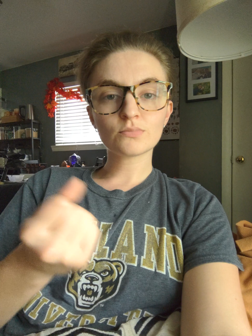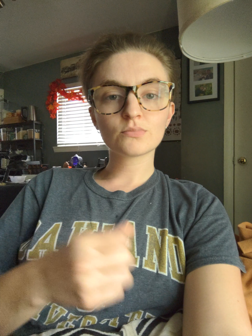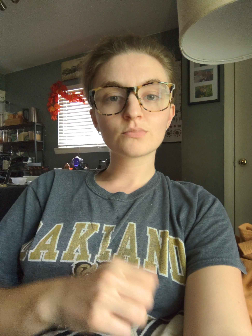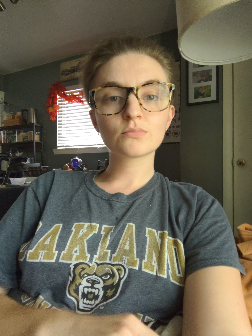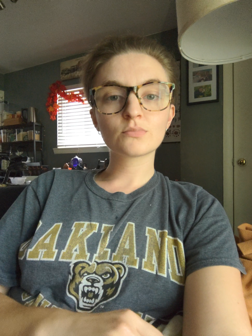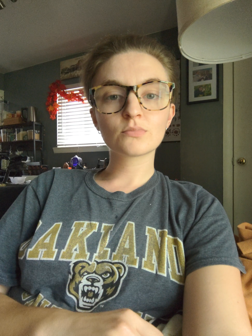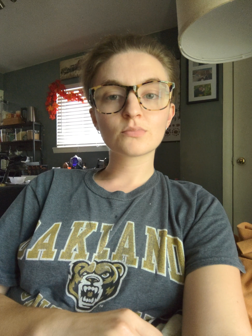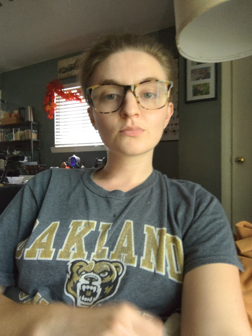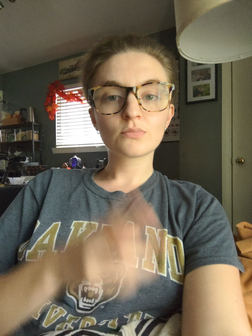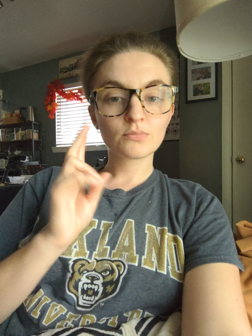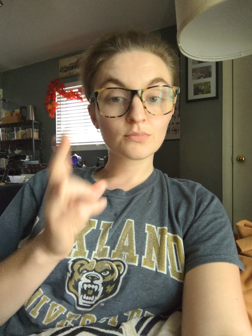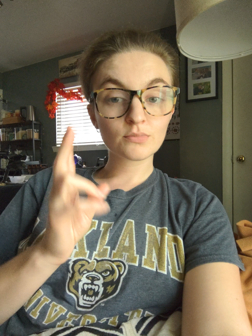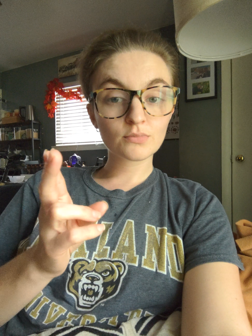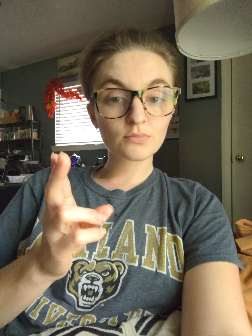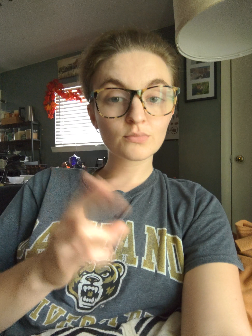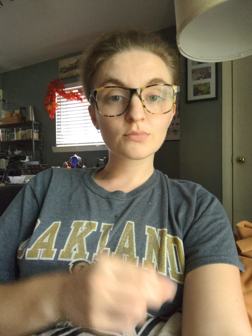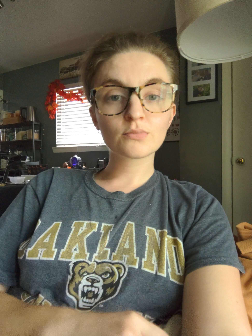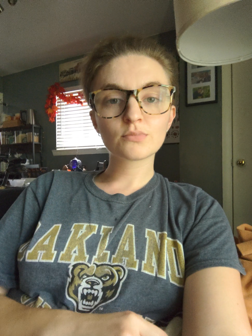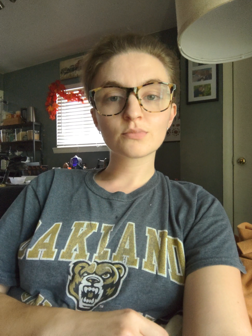hurry